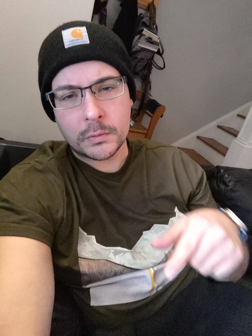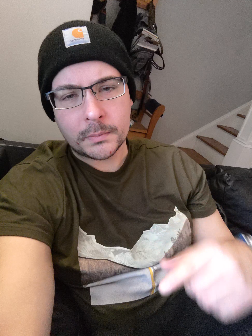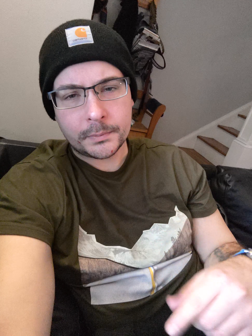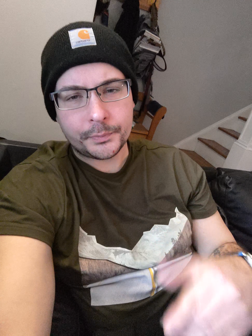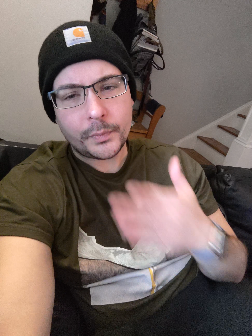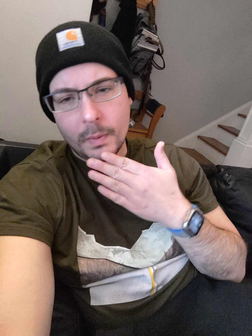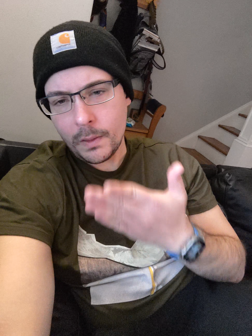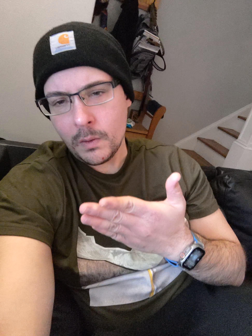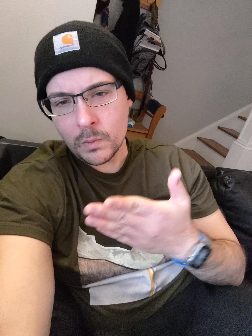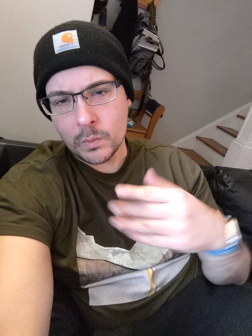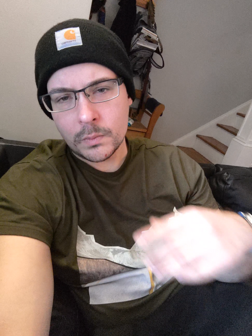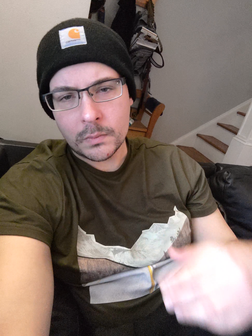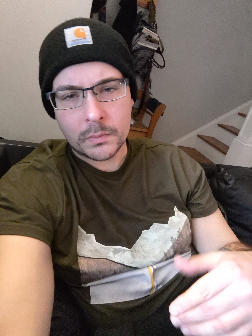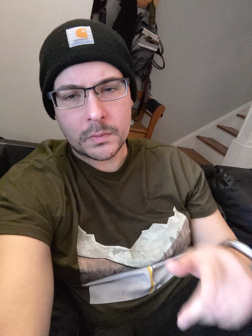thank you